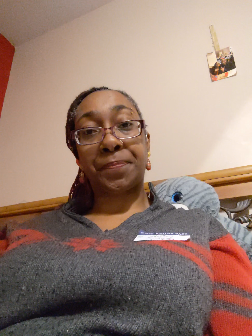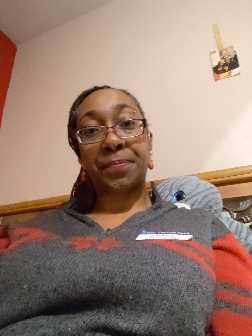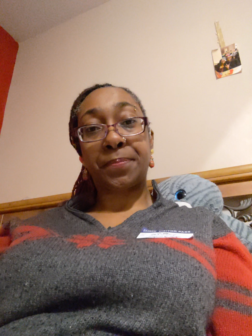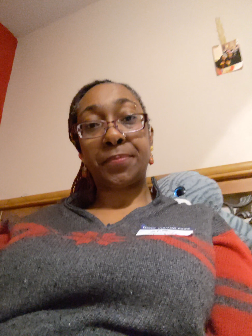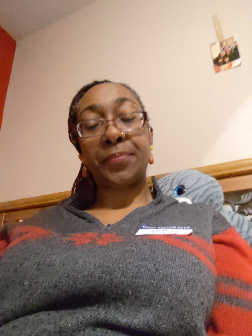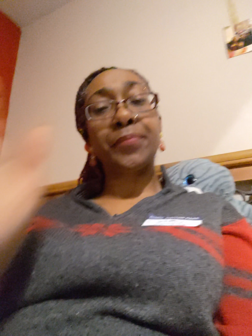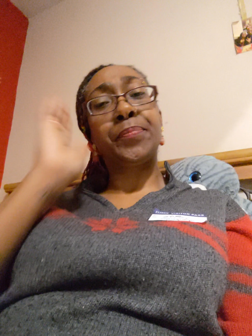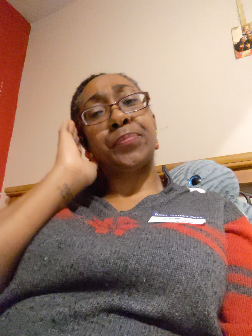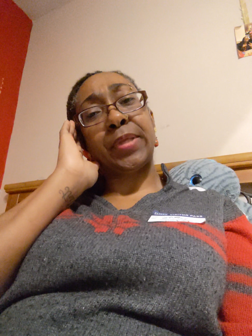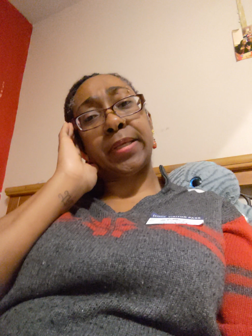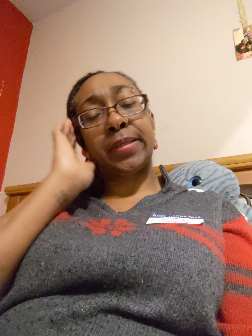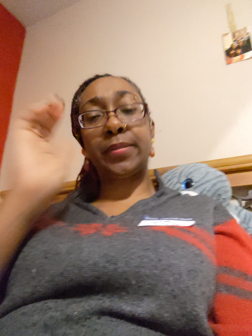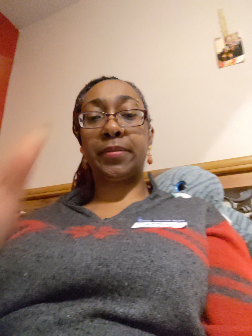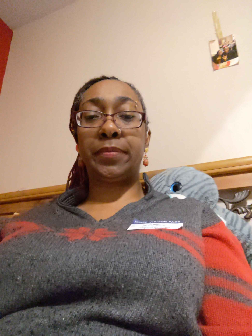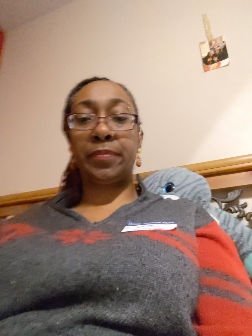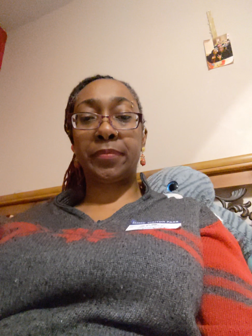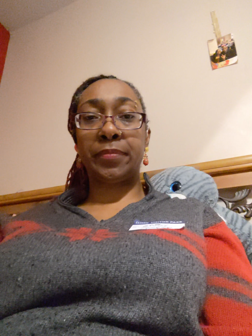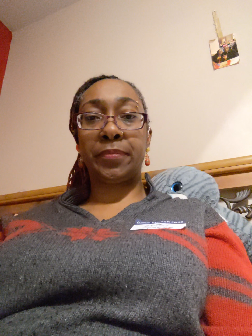bed